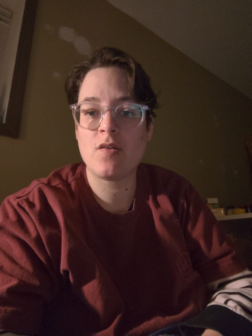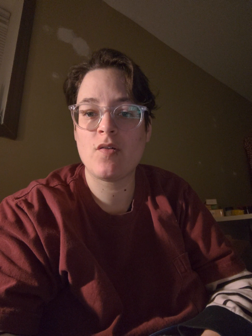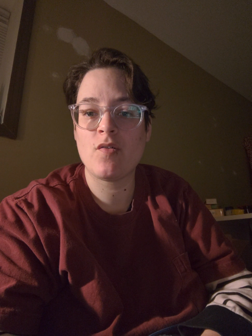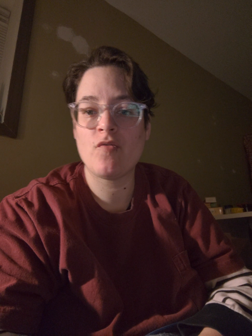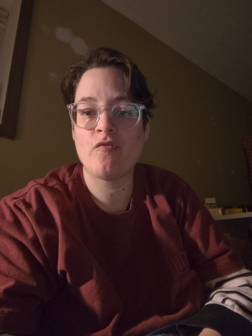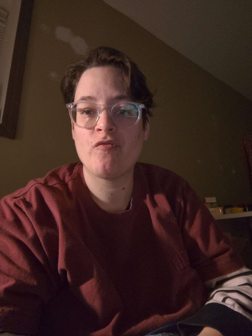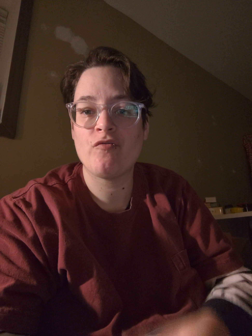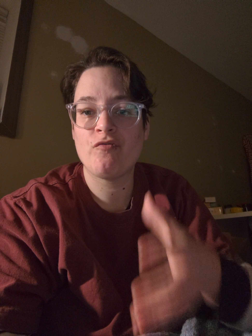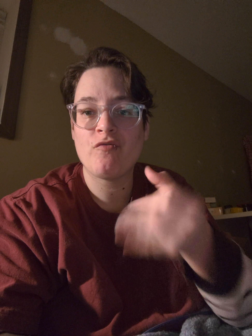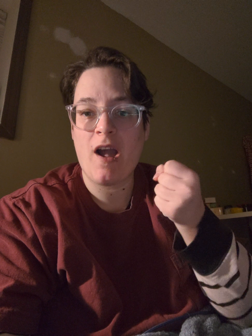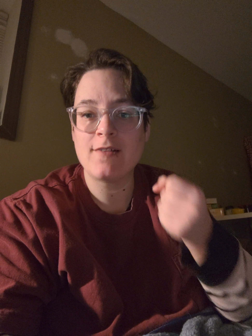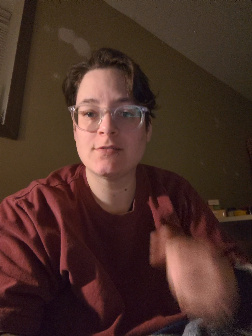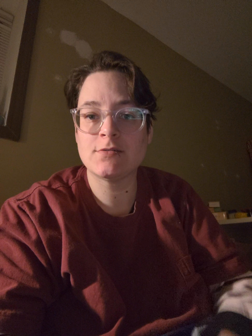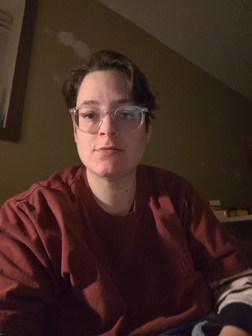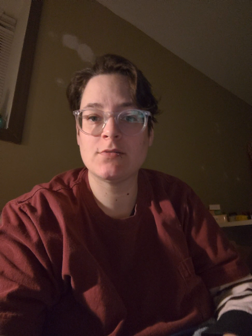fast